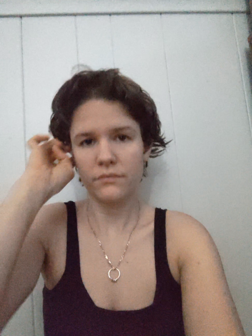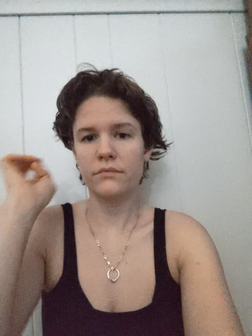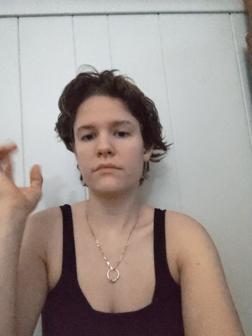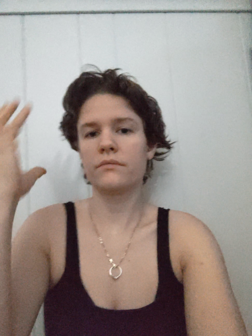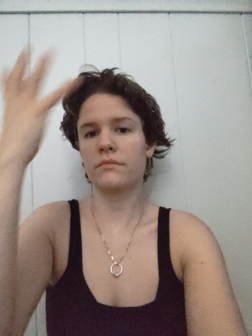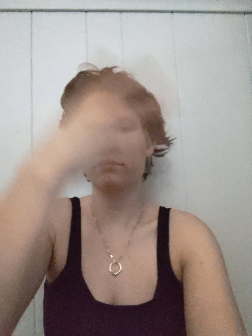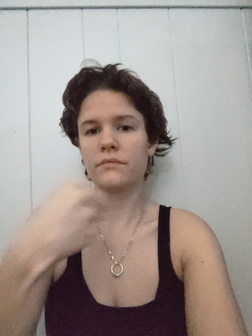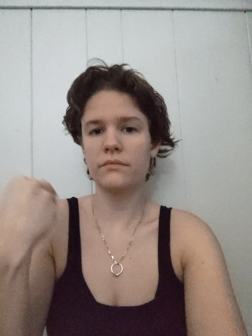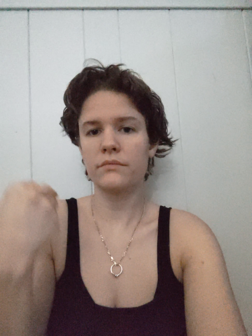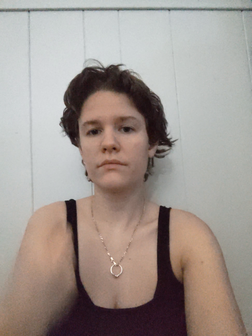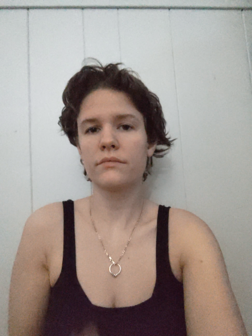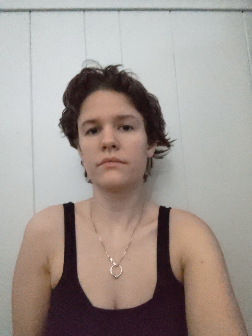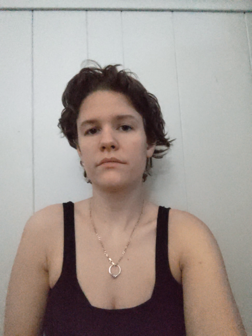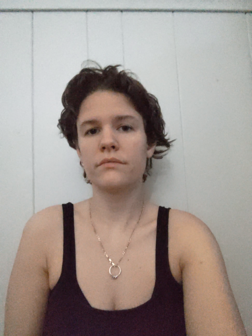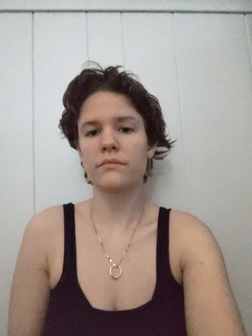pretty